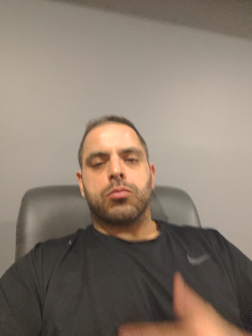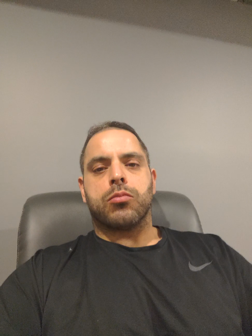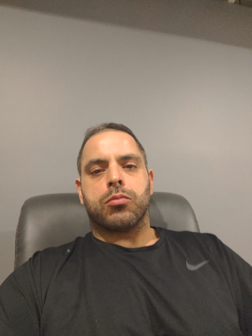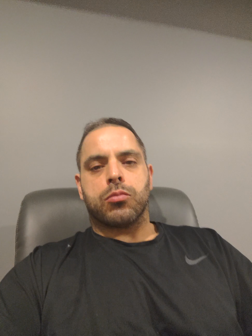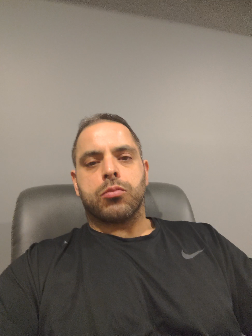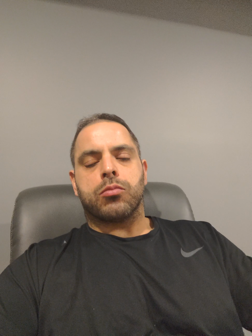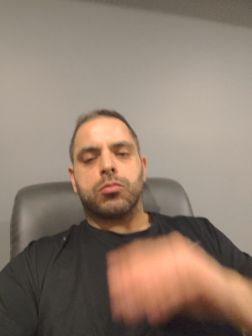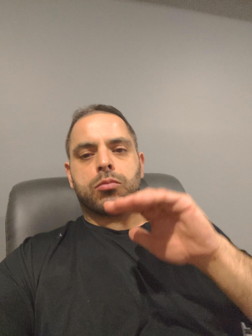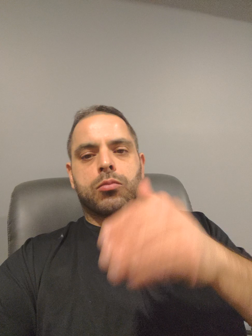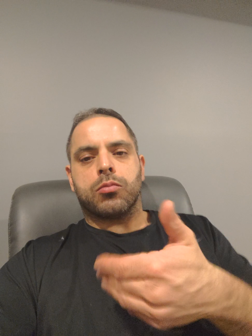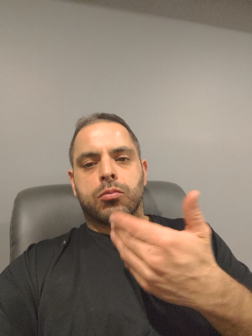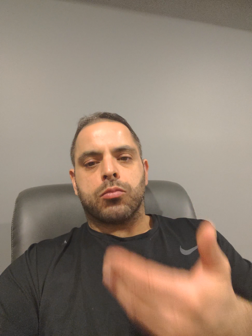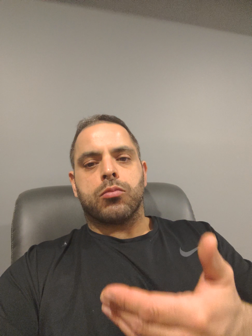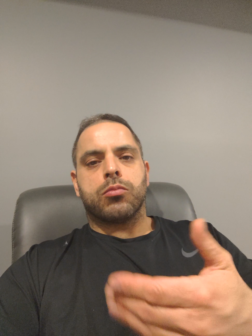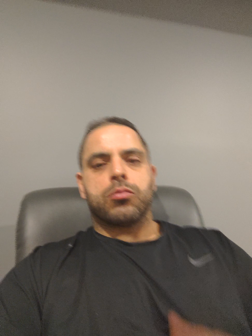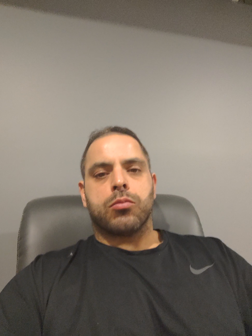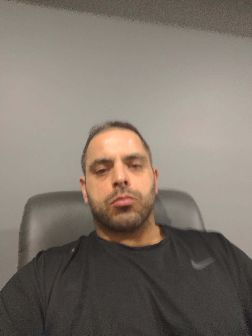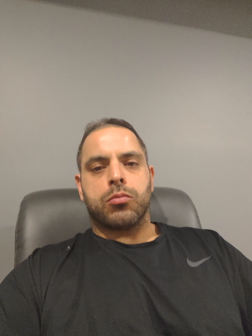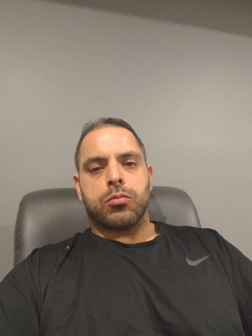all